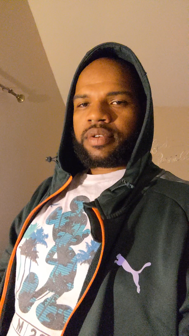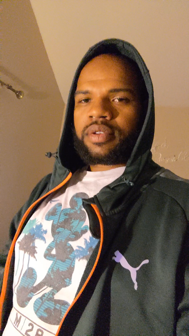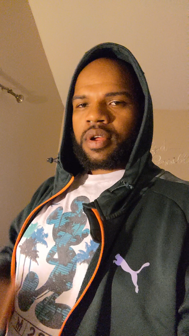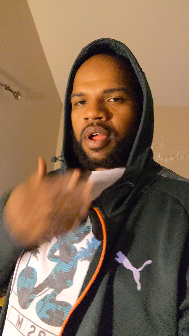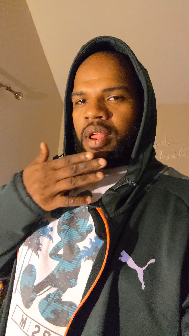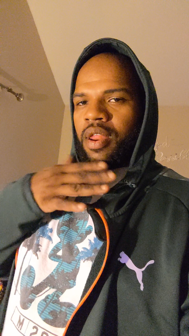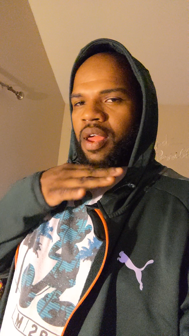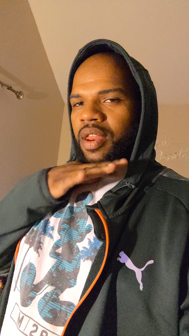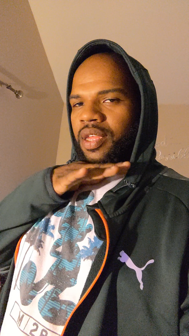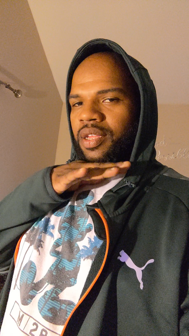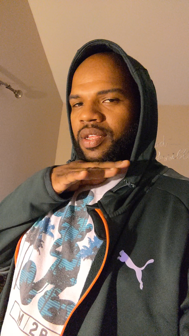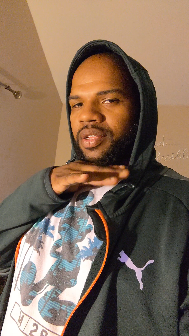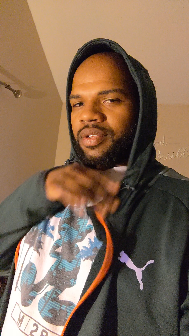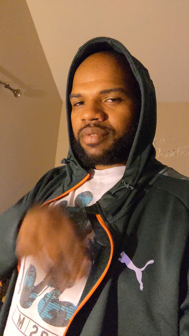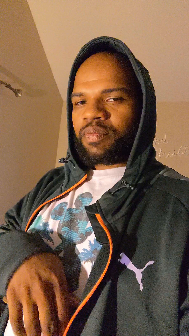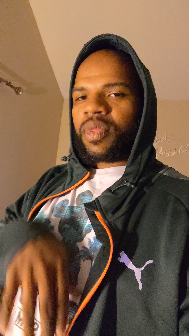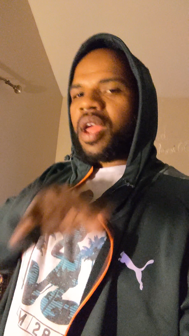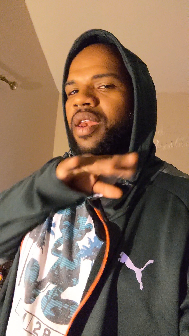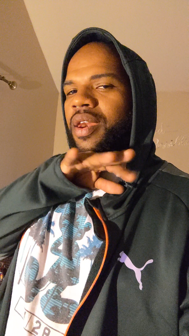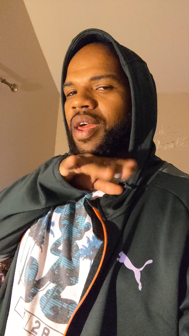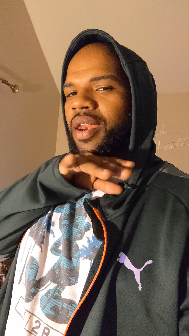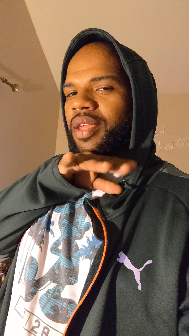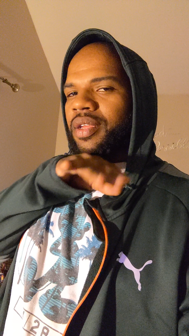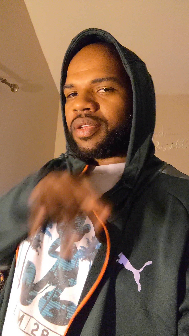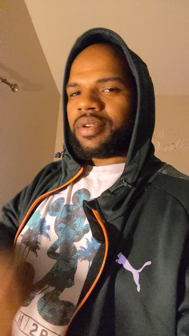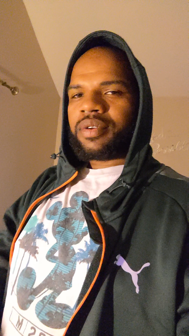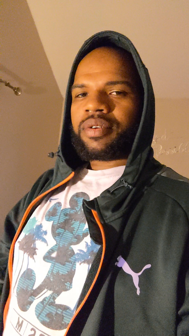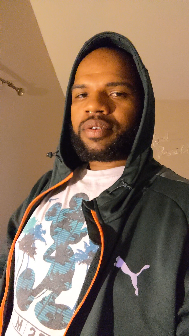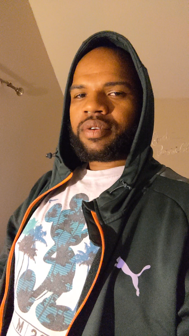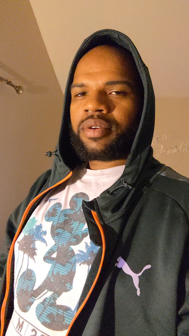naughty